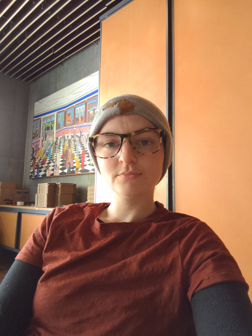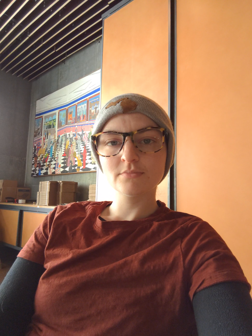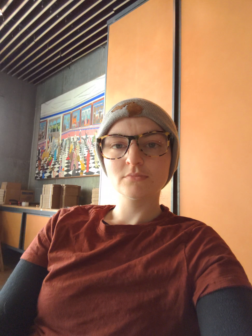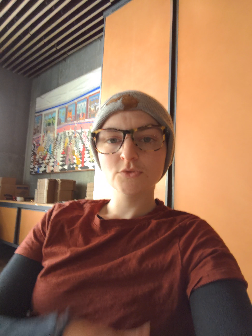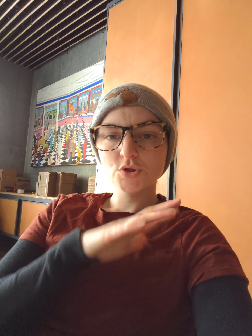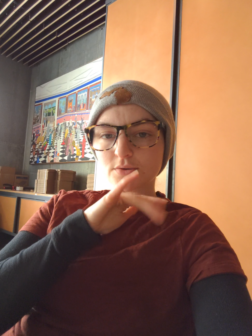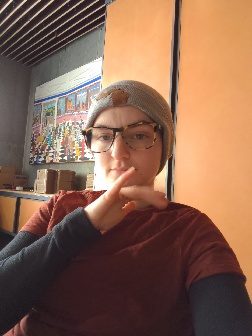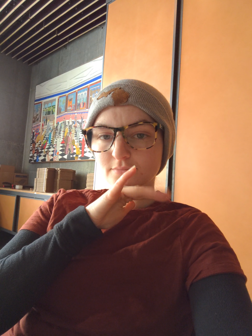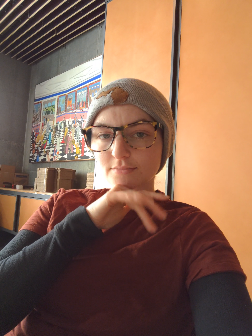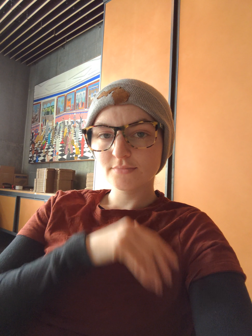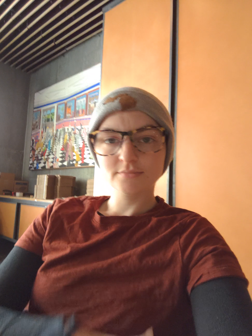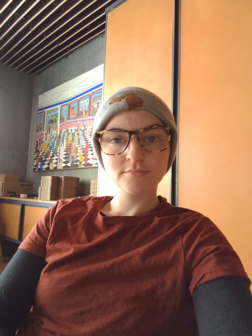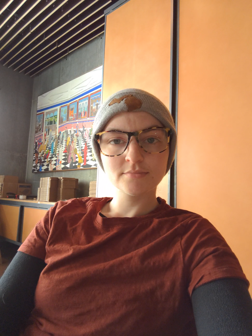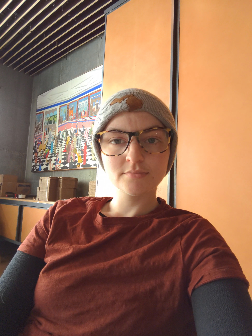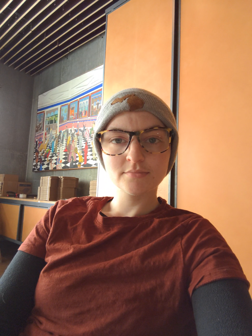dirty